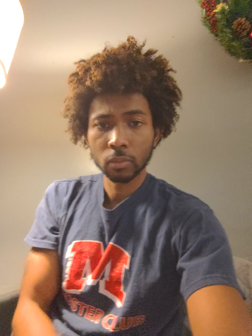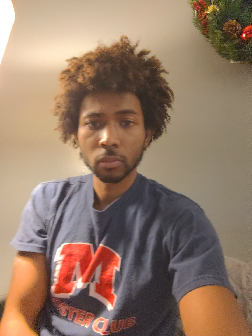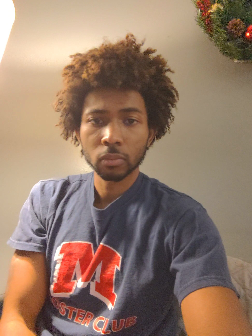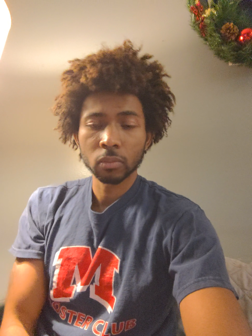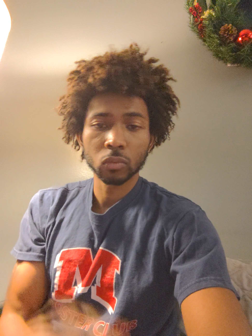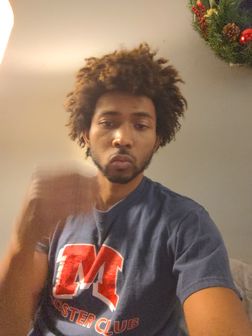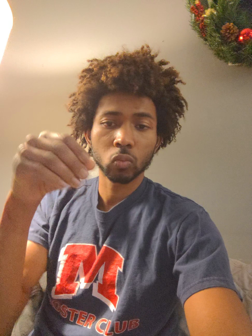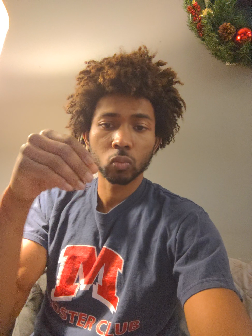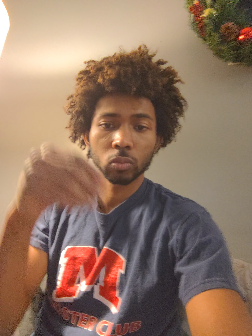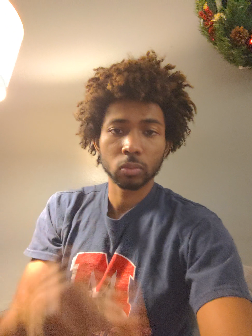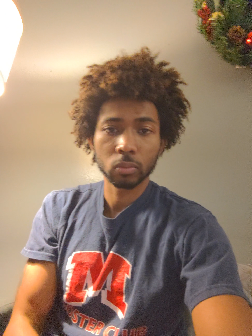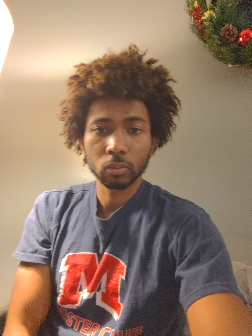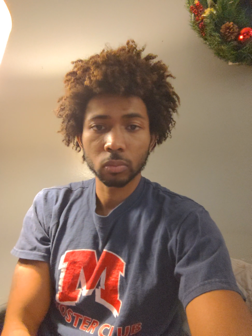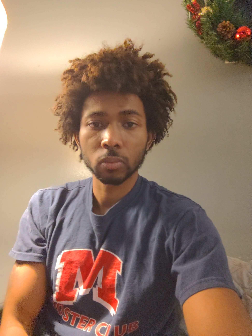store